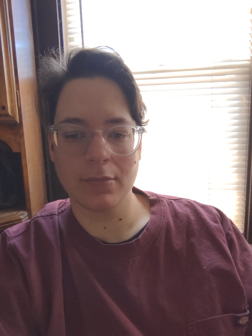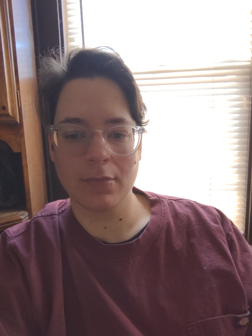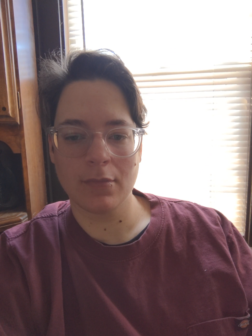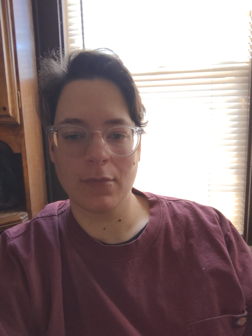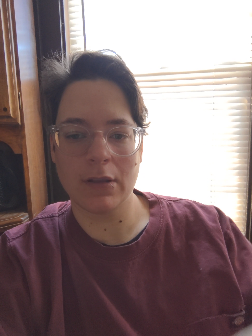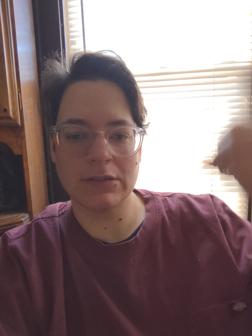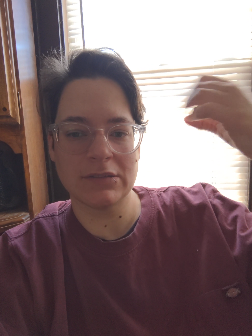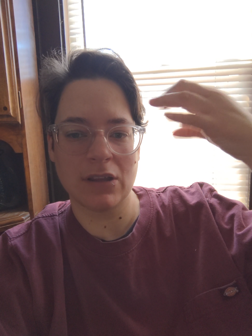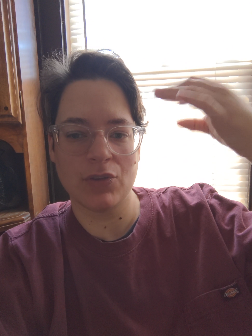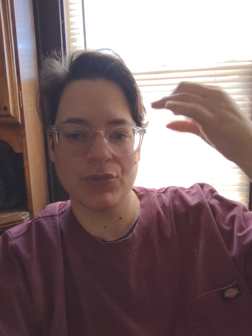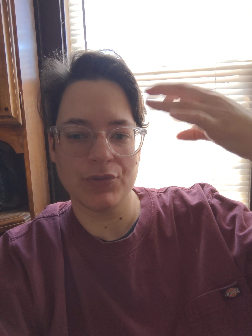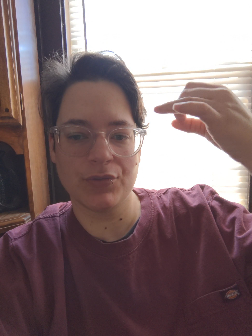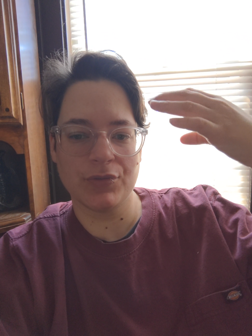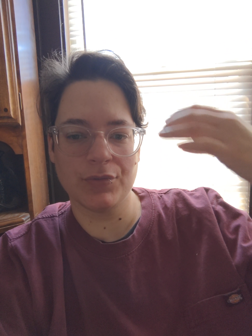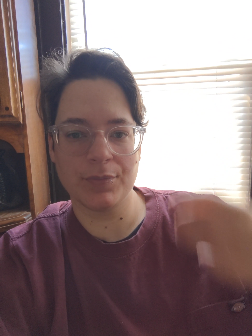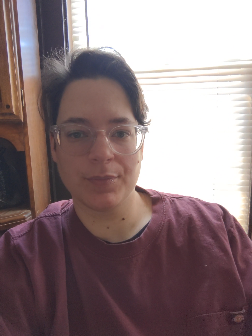shower